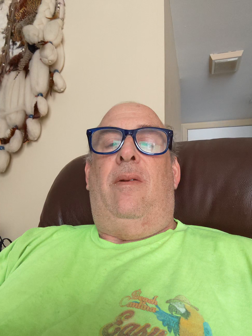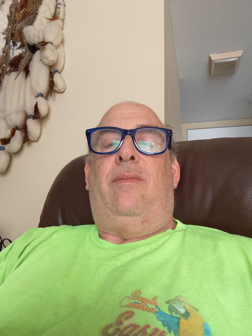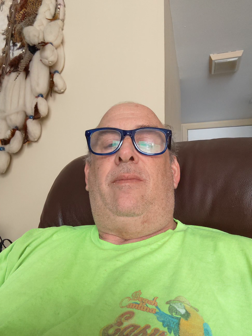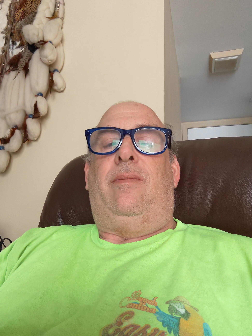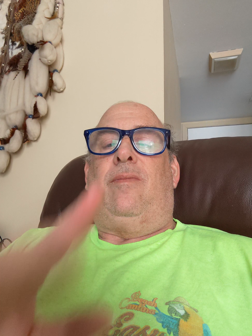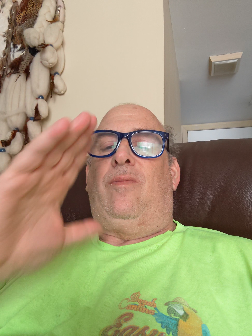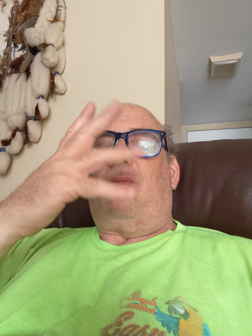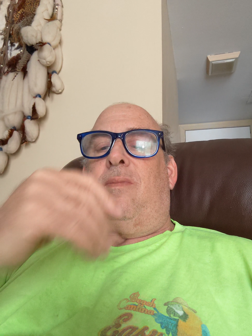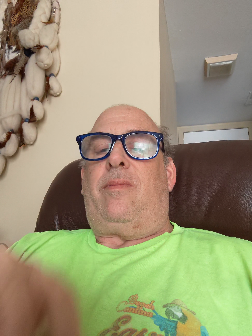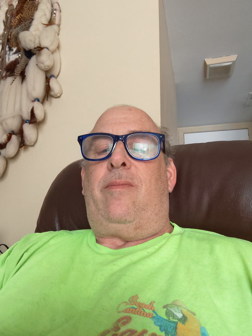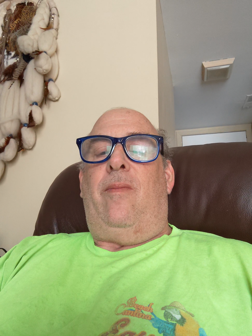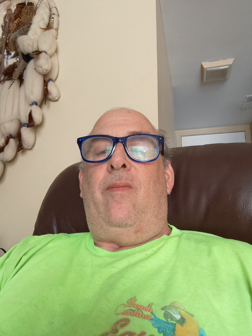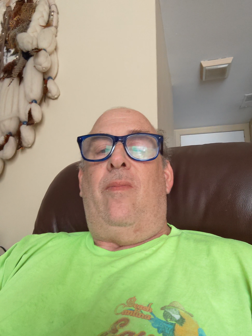pretty